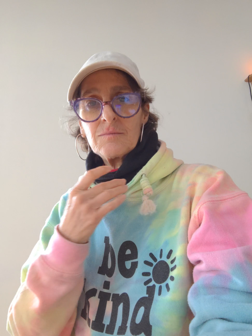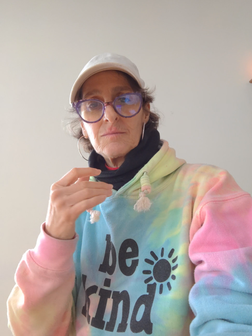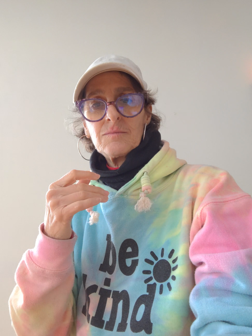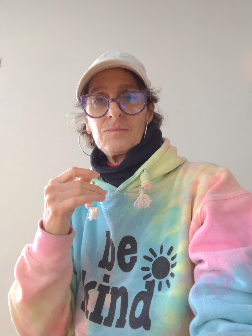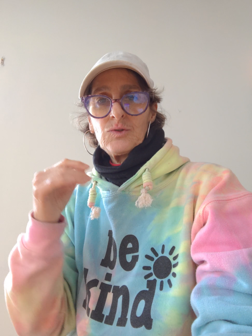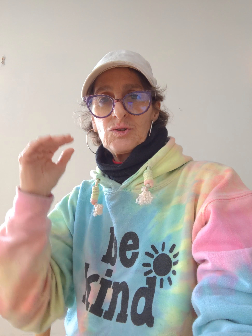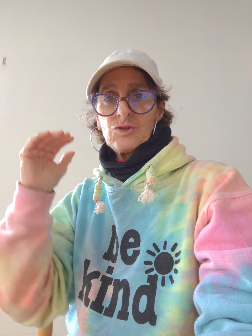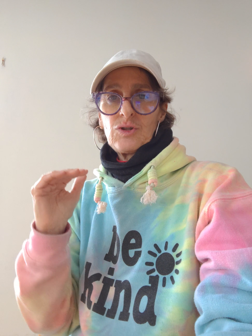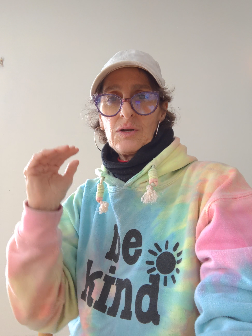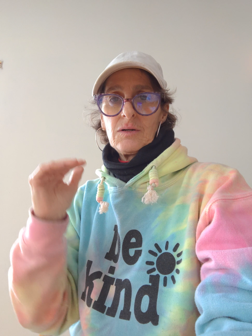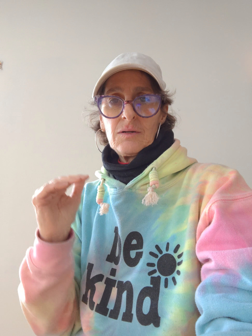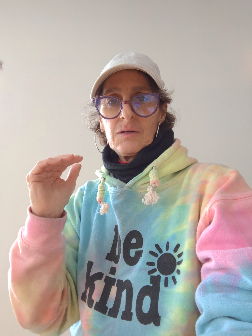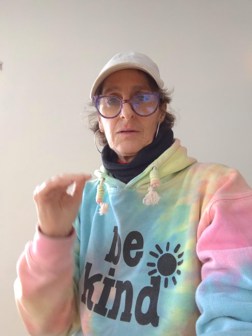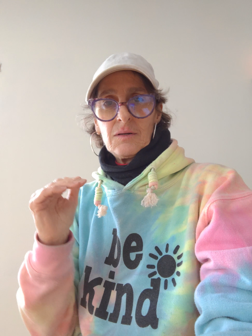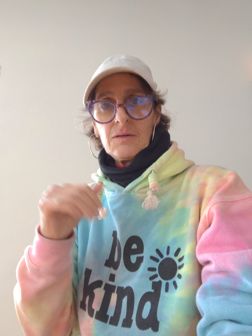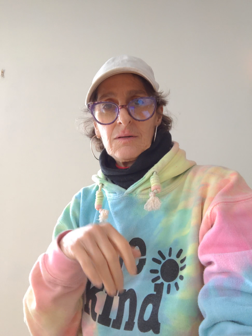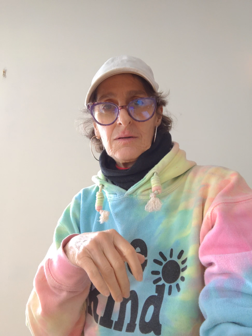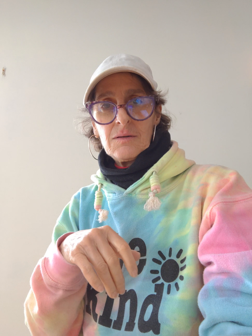child